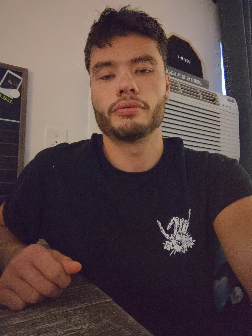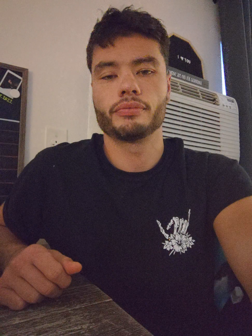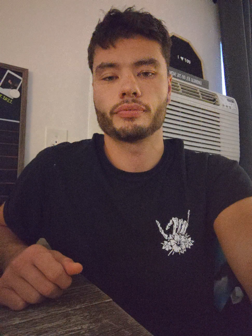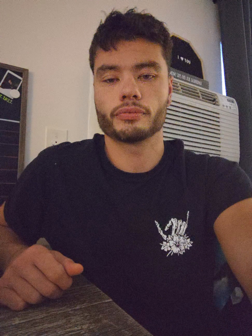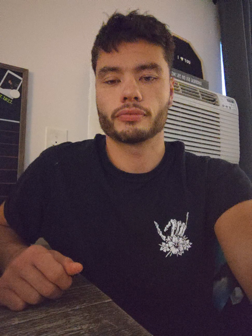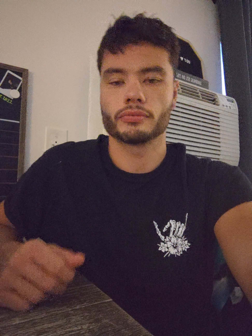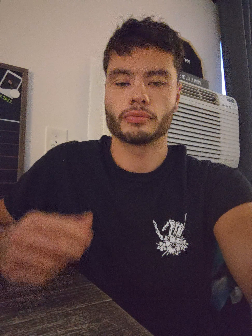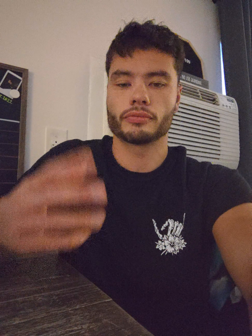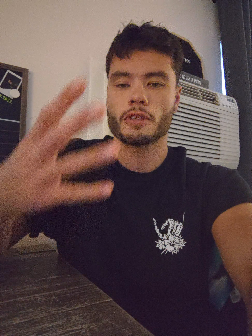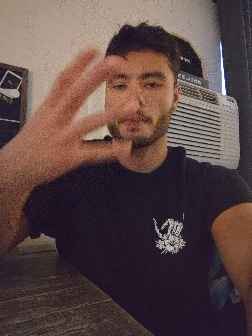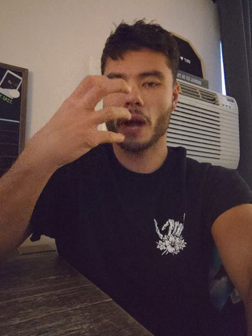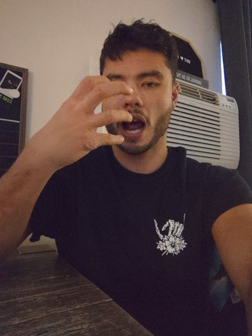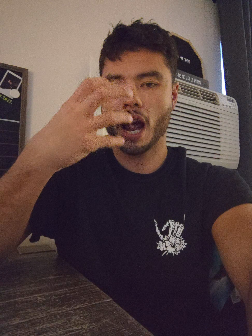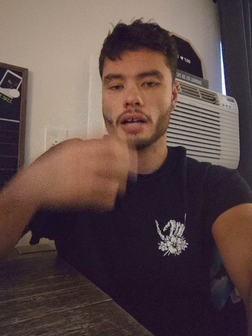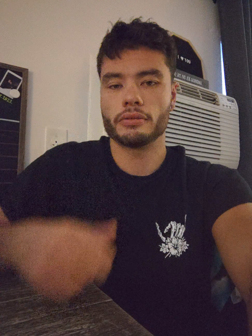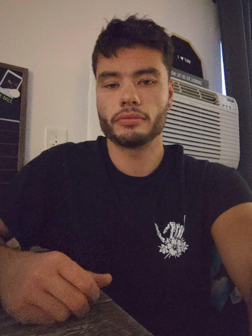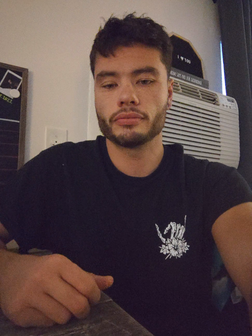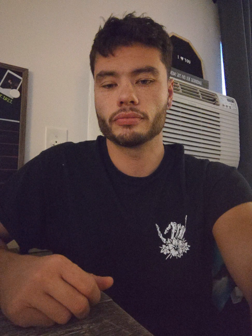mad